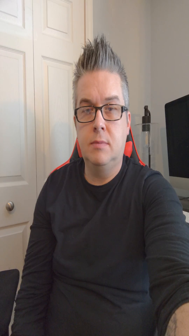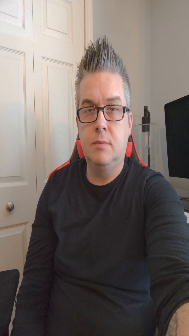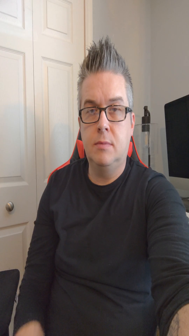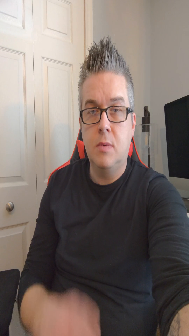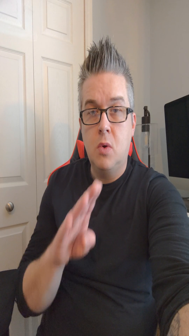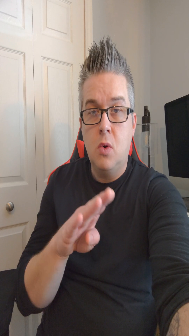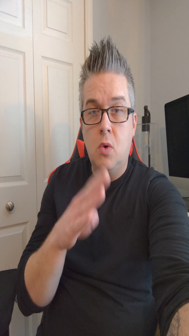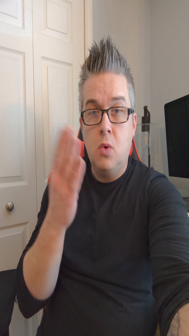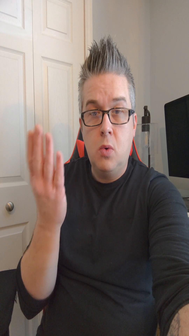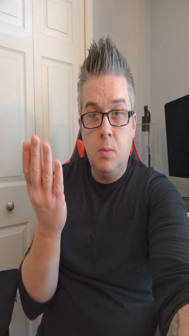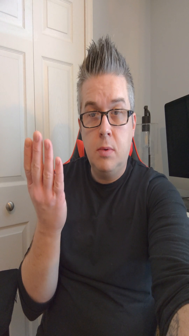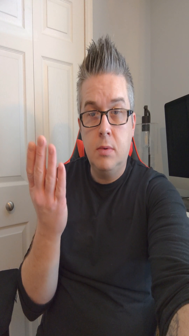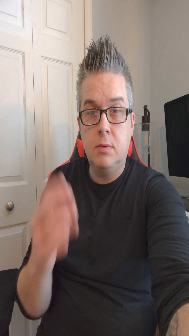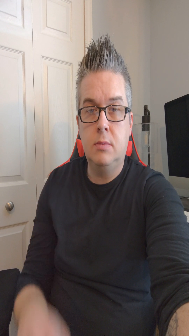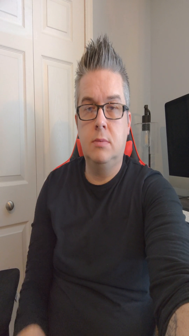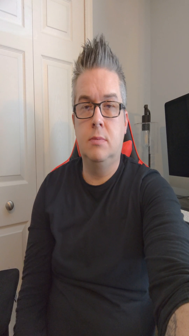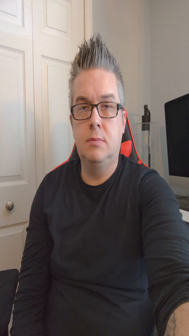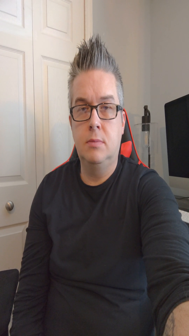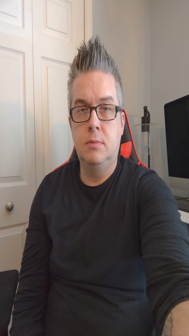open